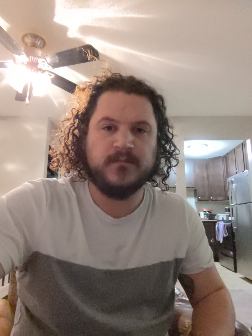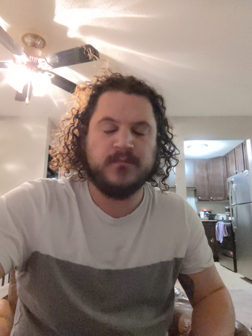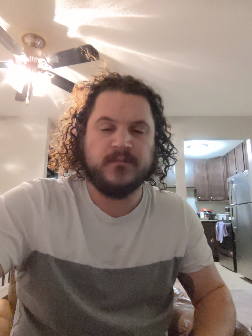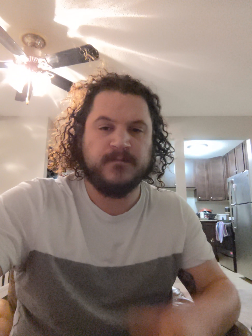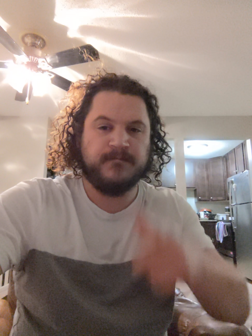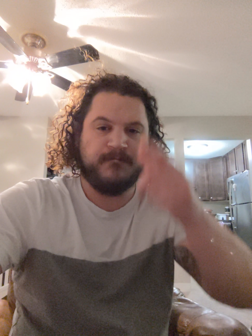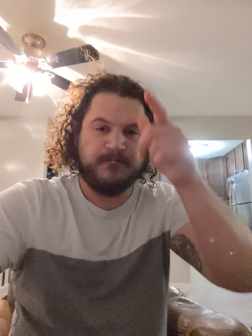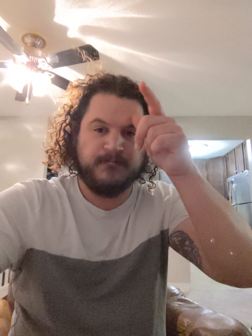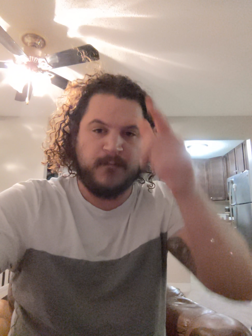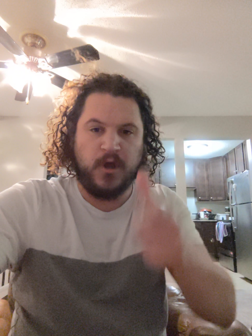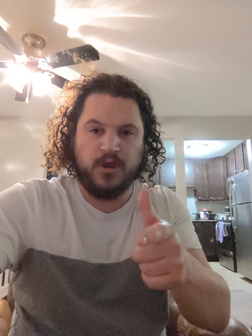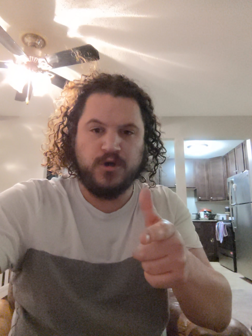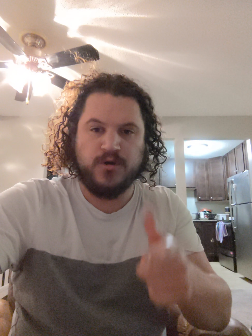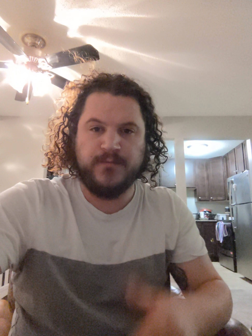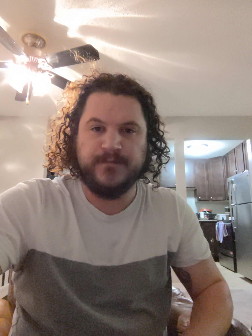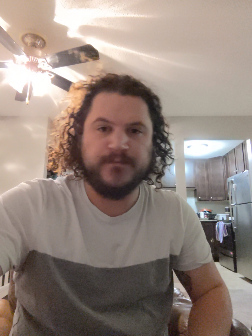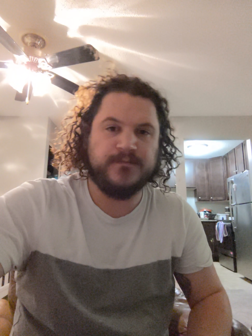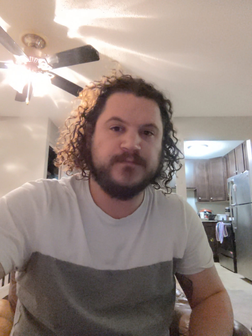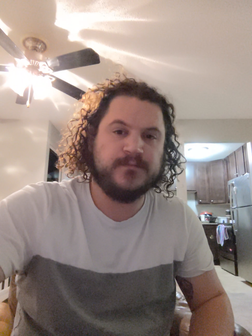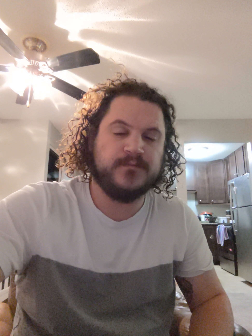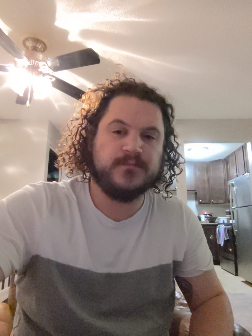brother